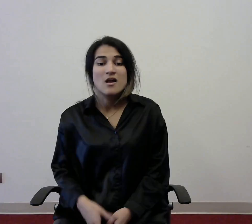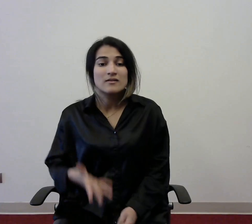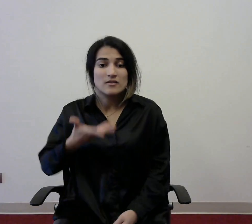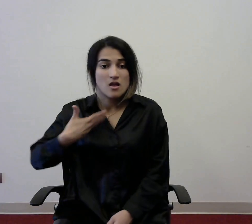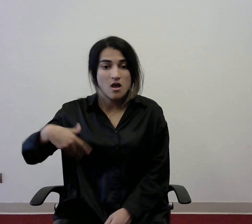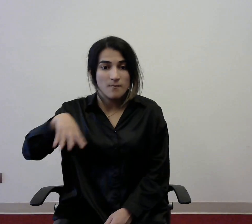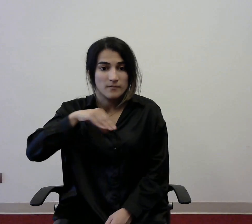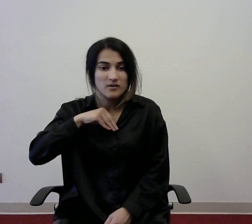biz